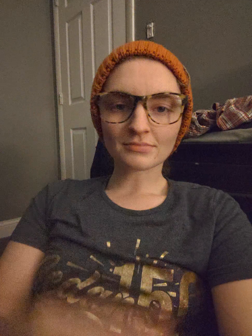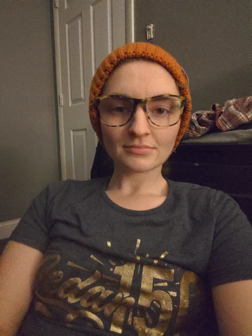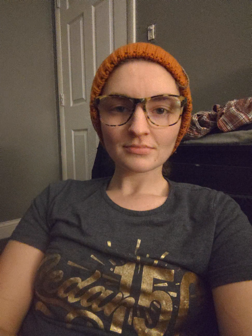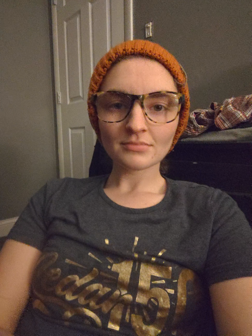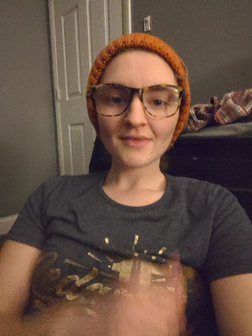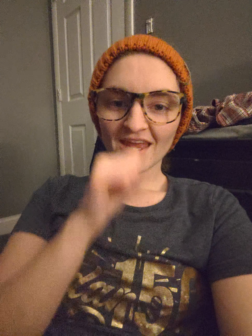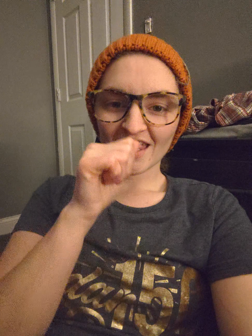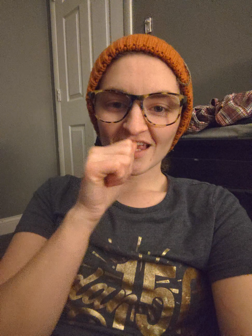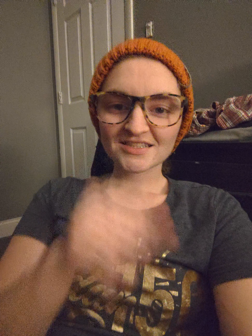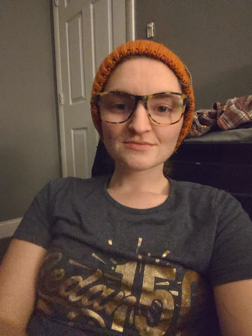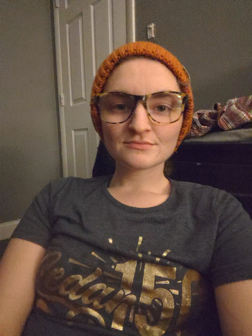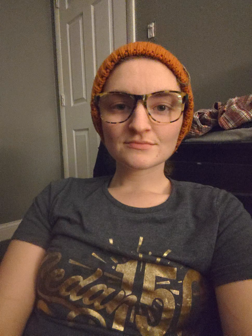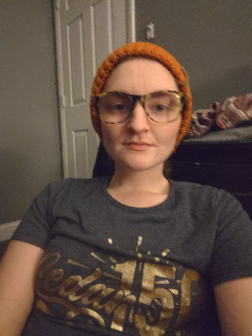nuts